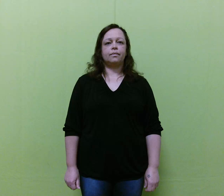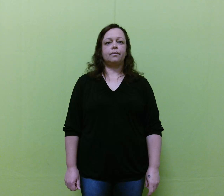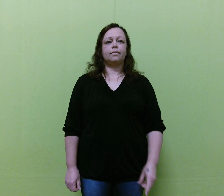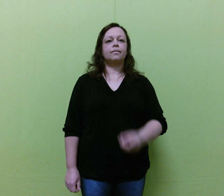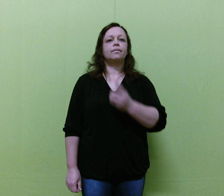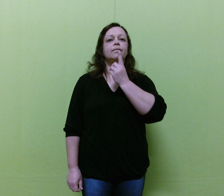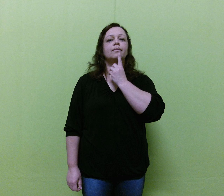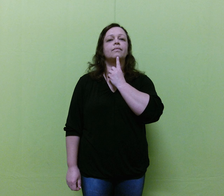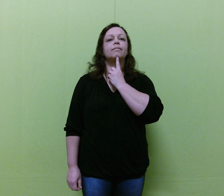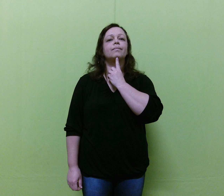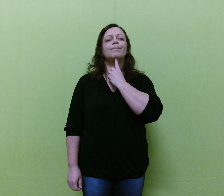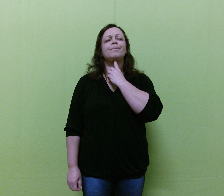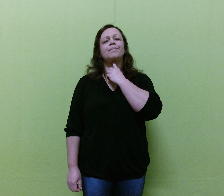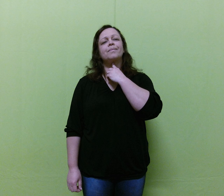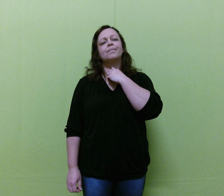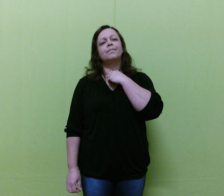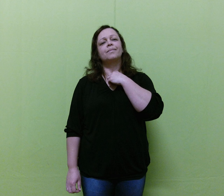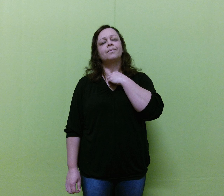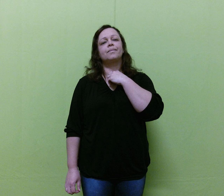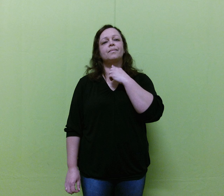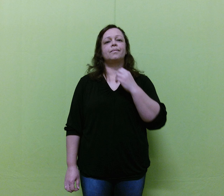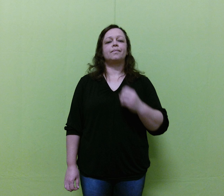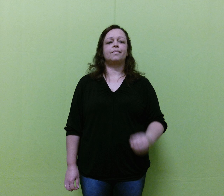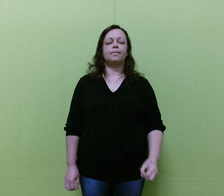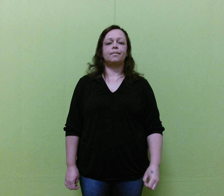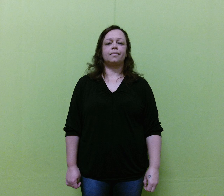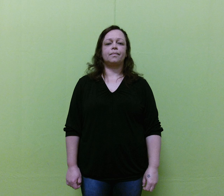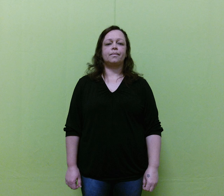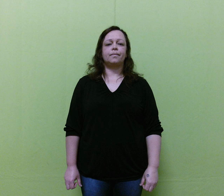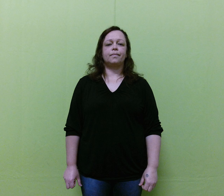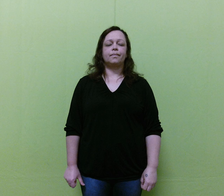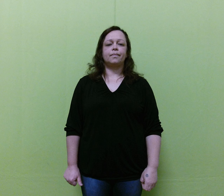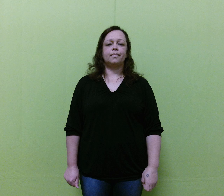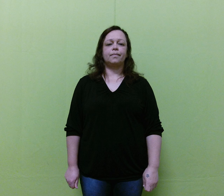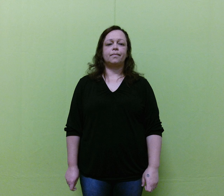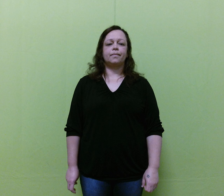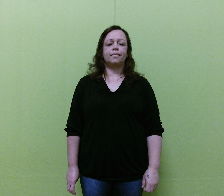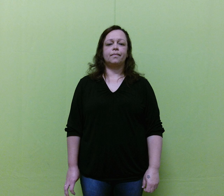vontade